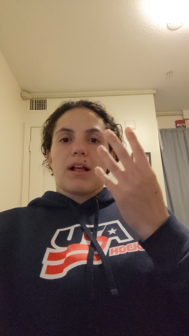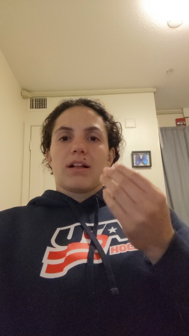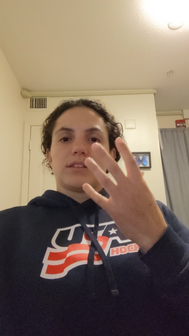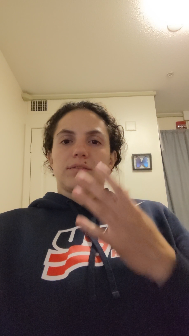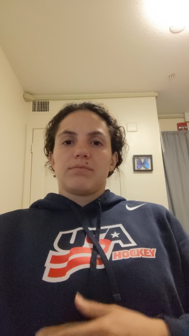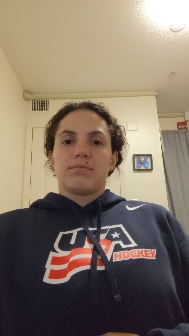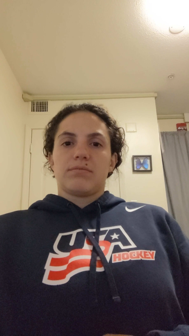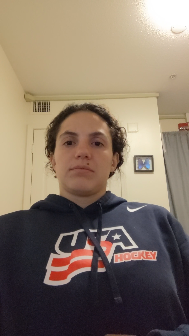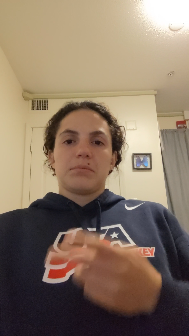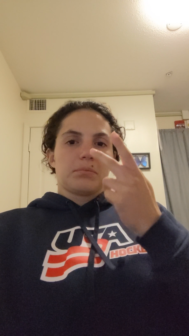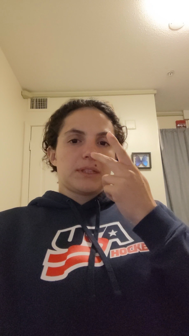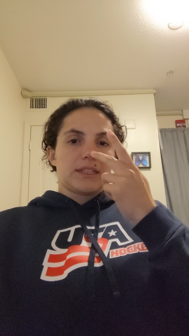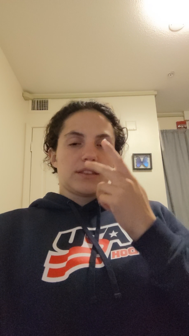penis